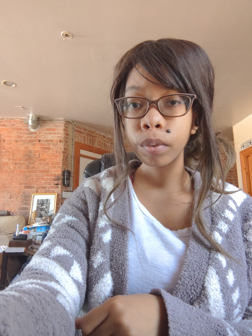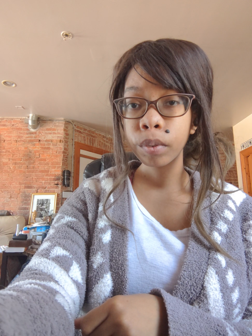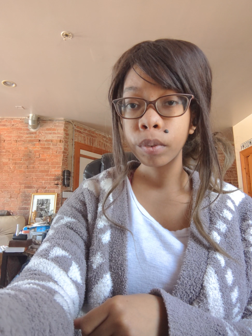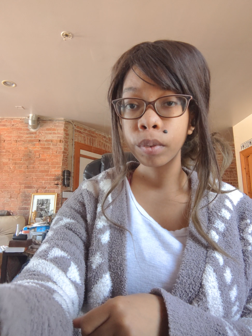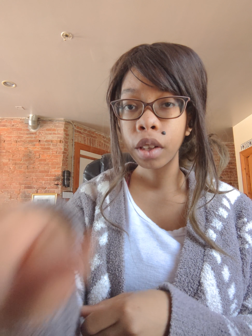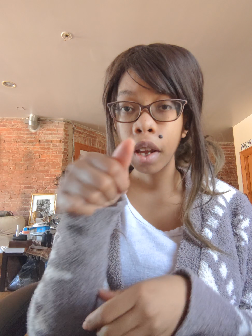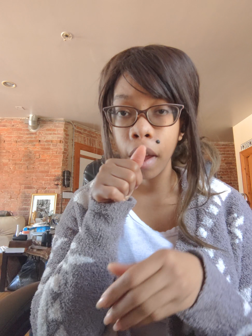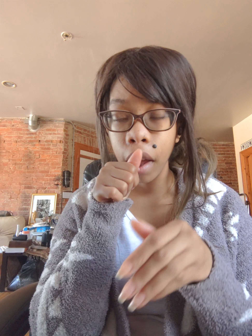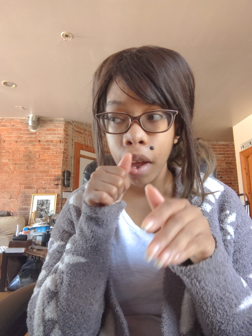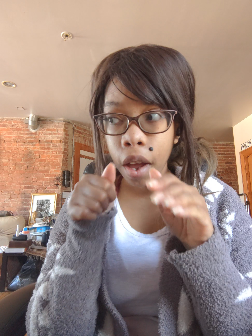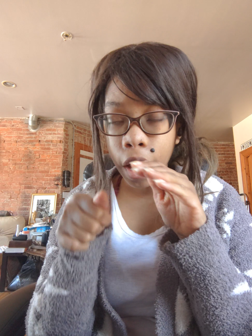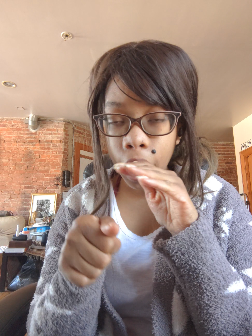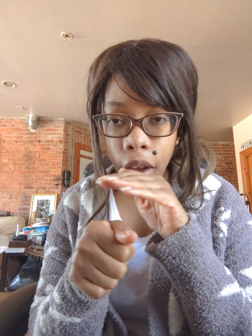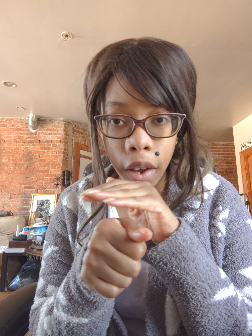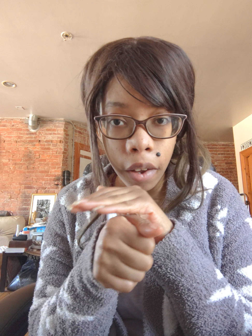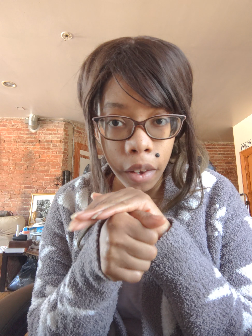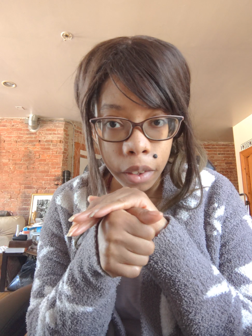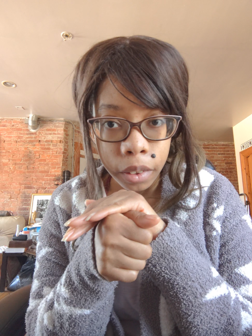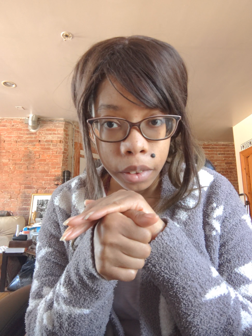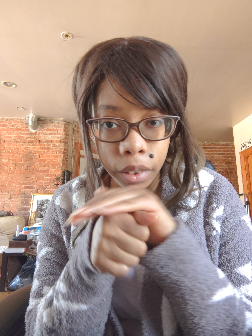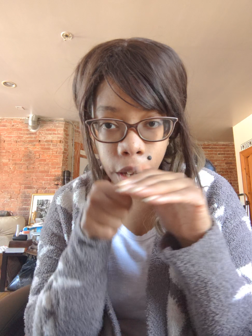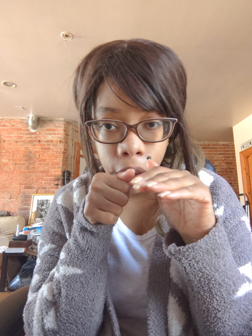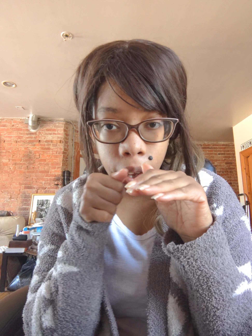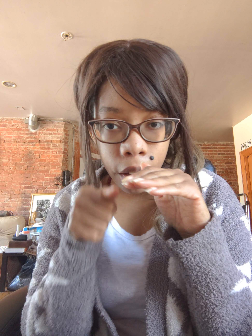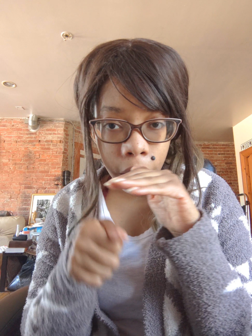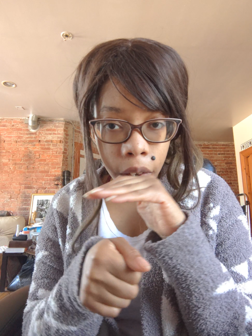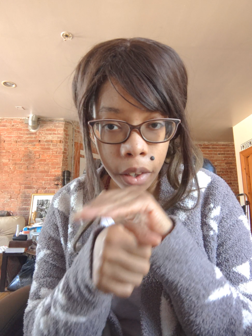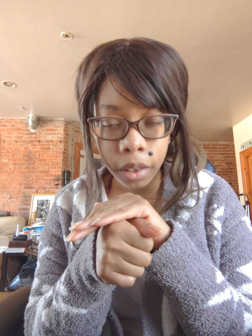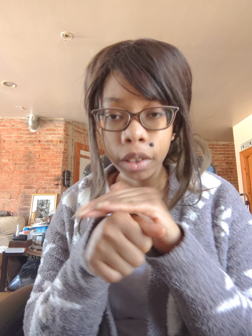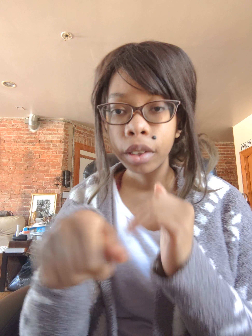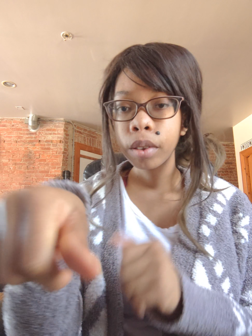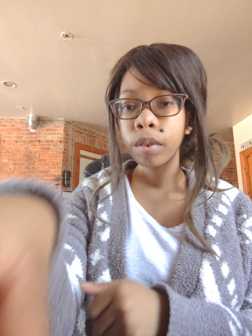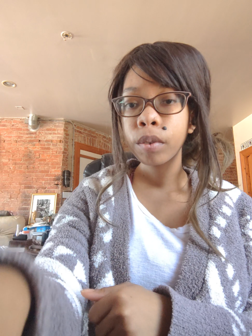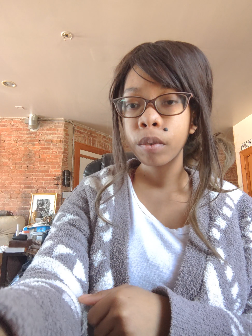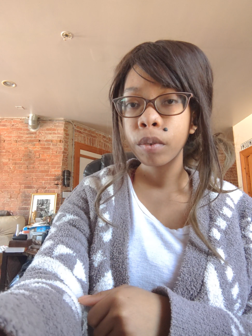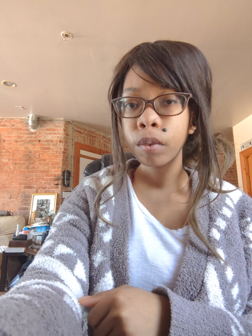hide